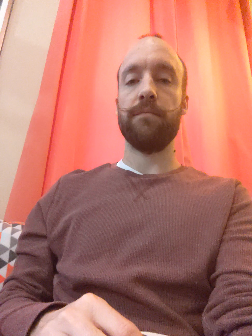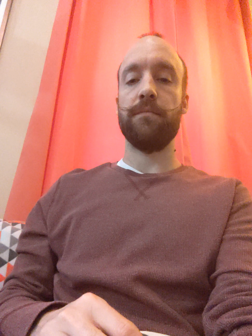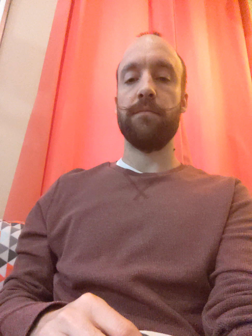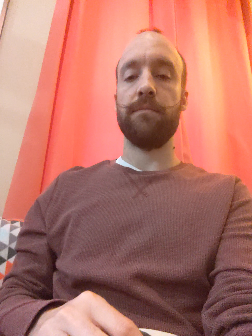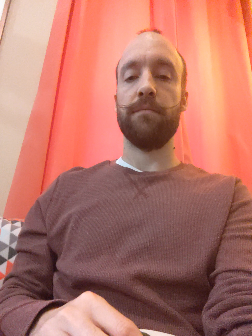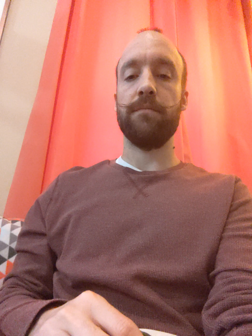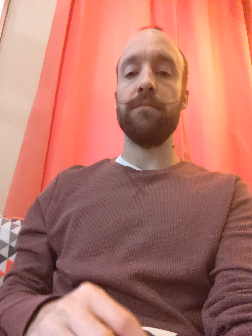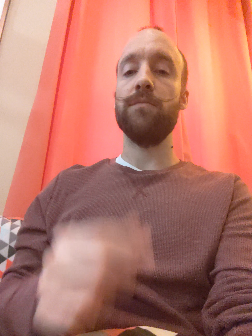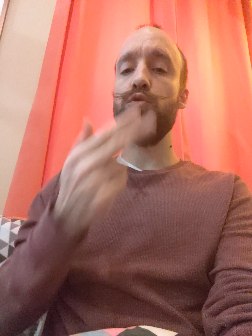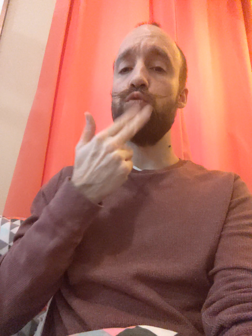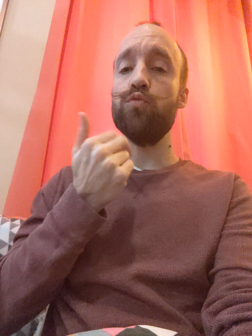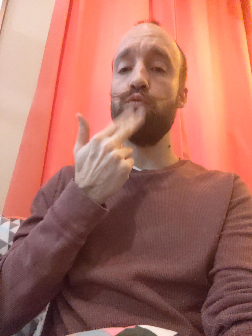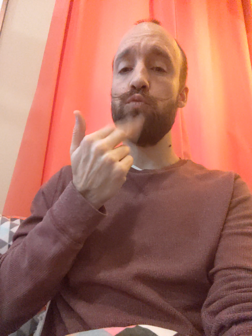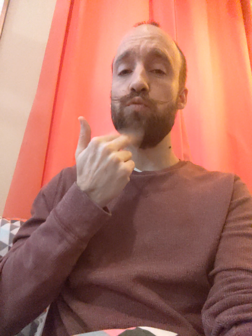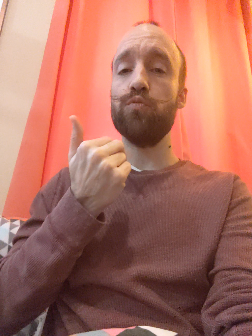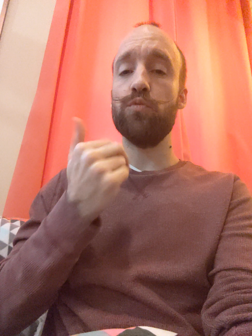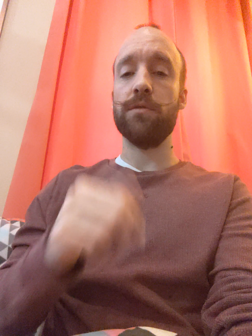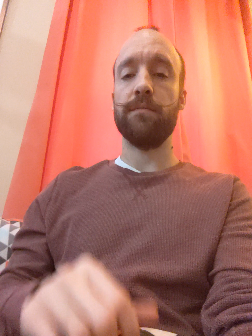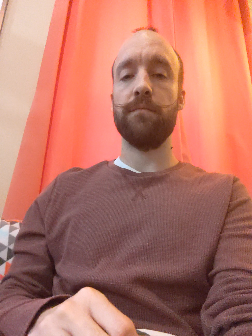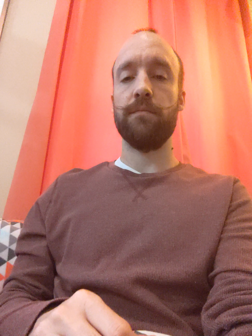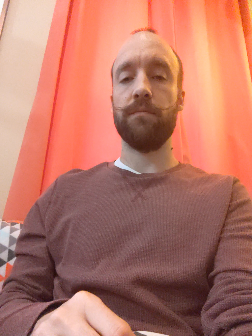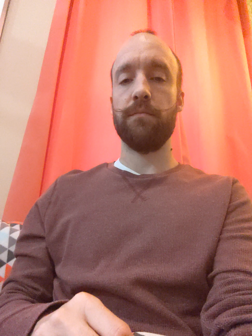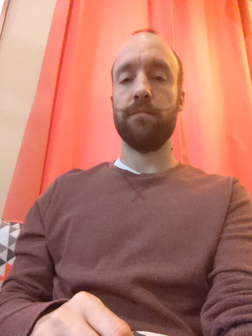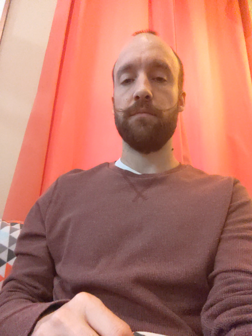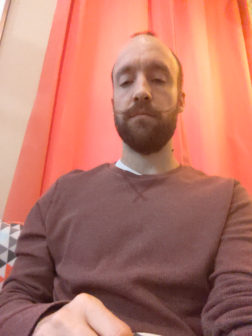cute